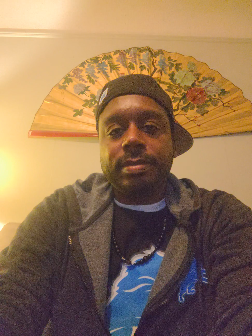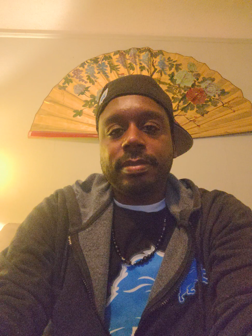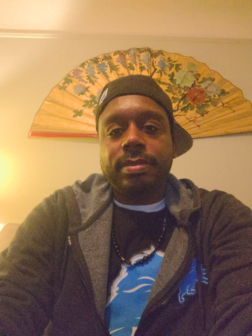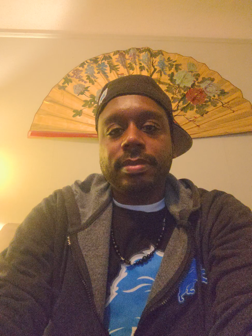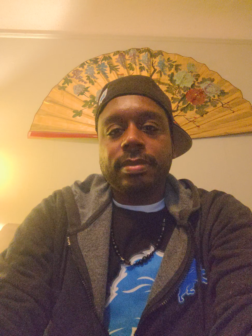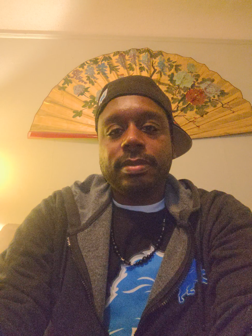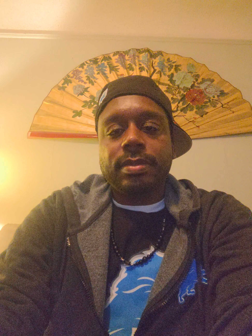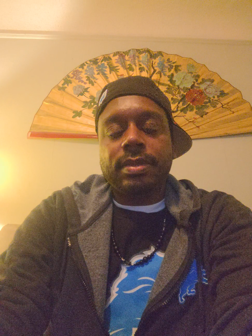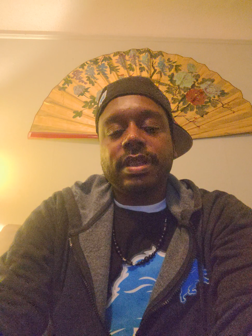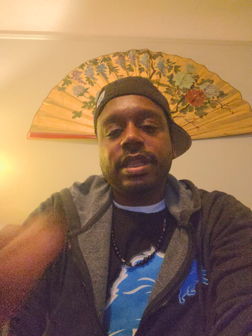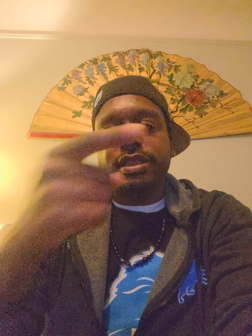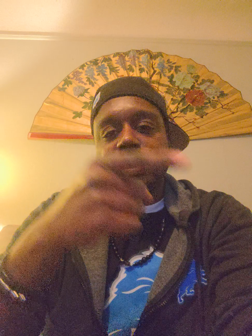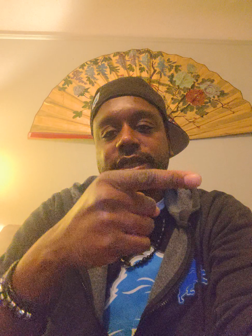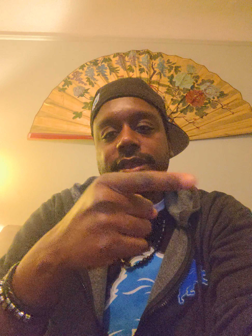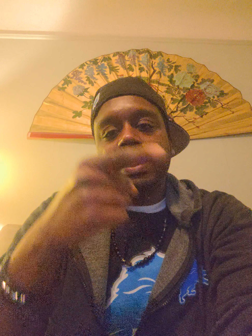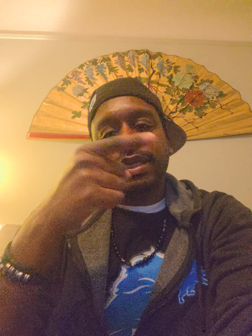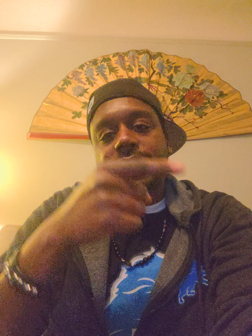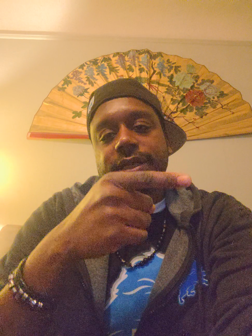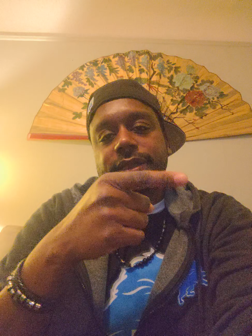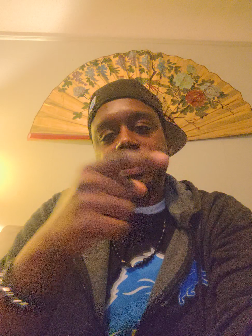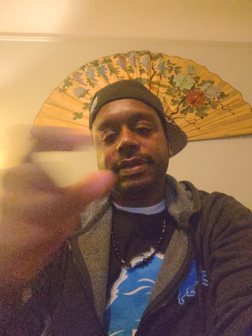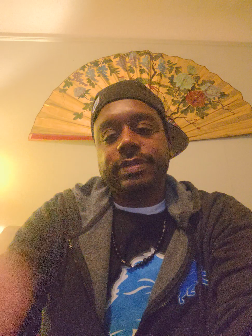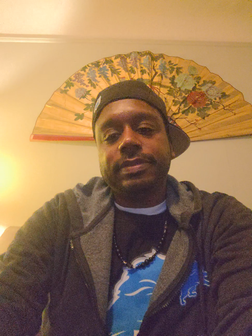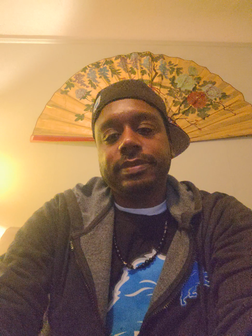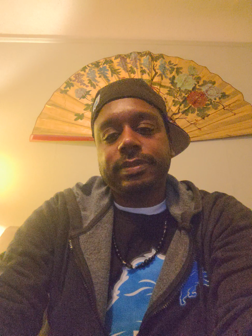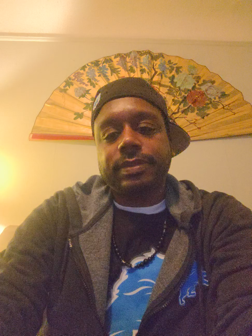he/she/it